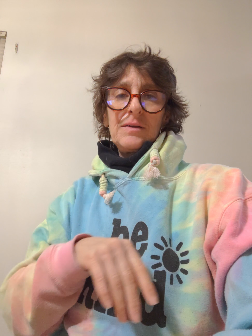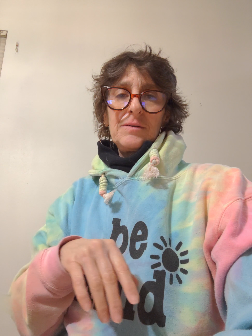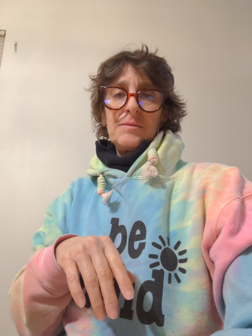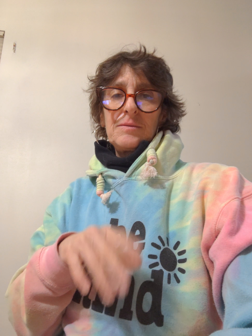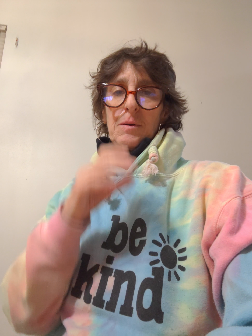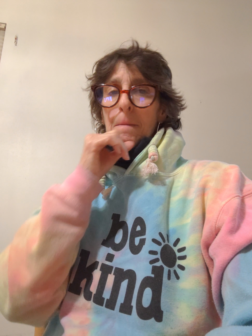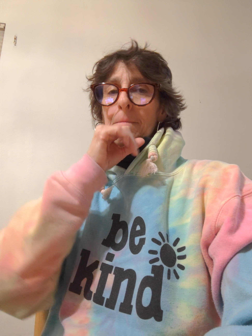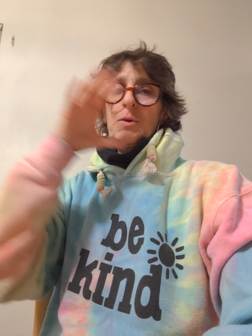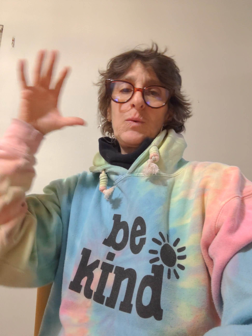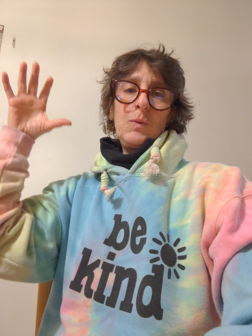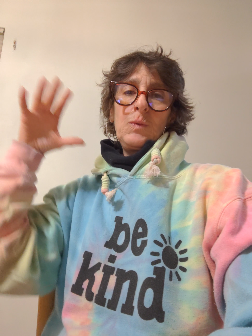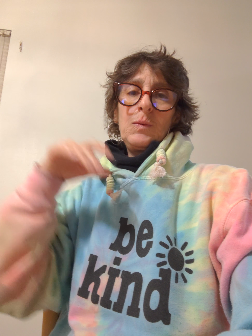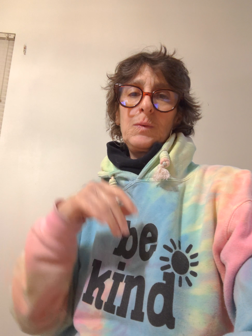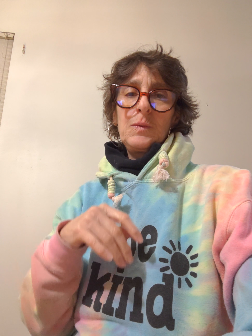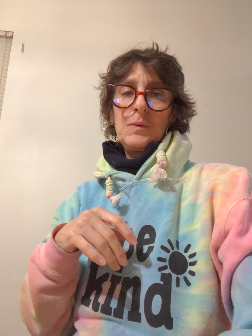balloon